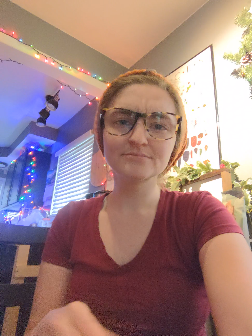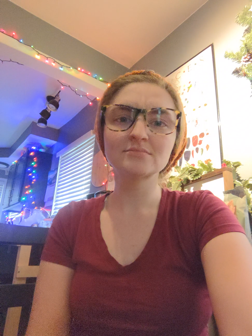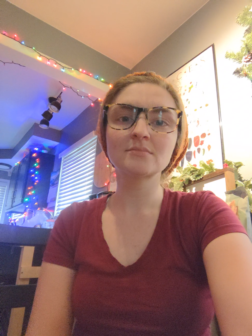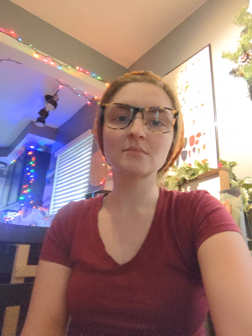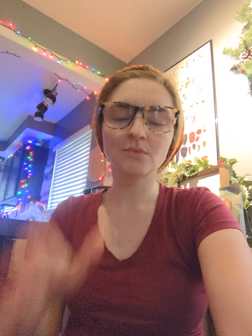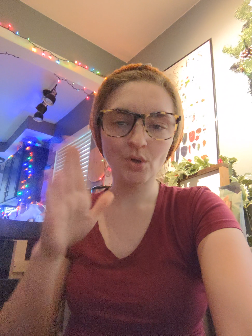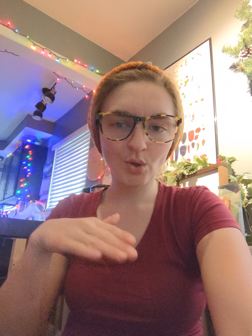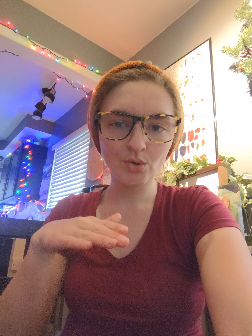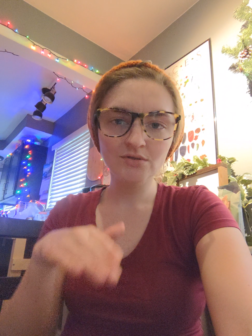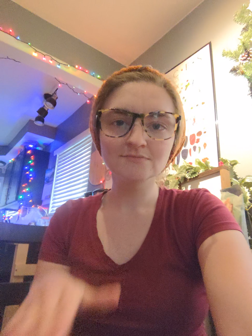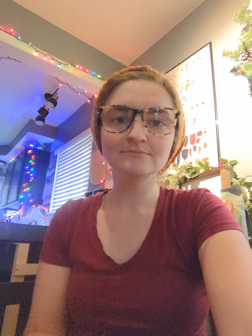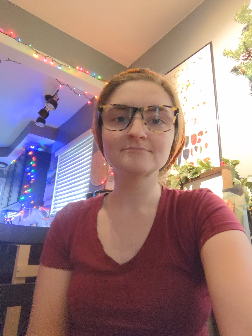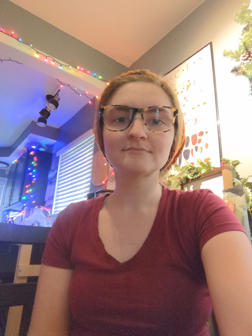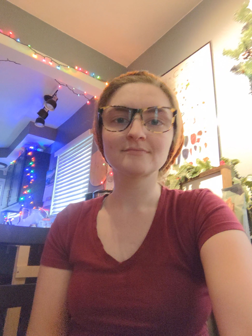on